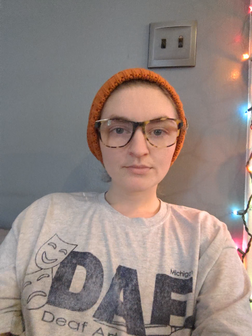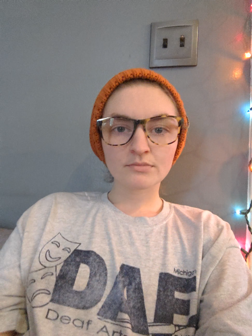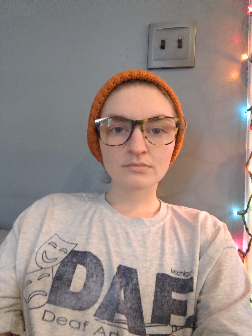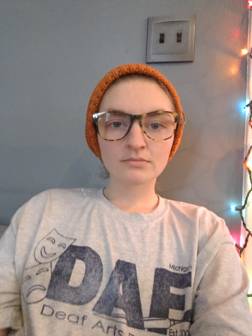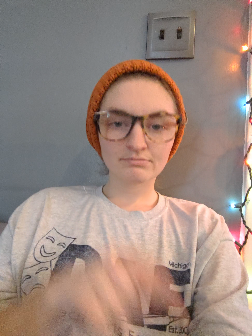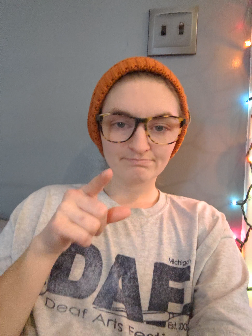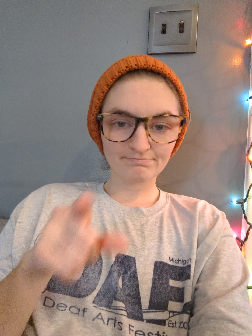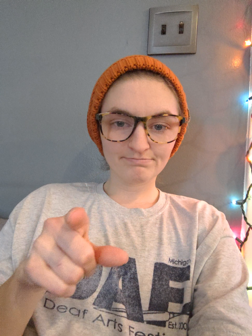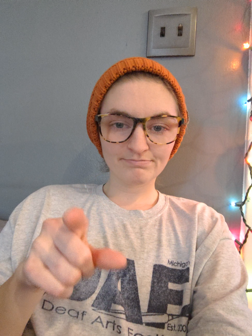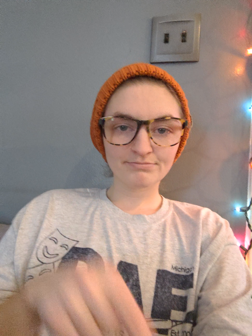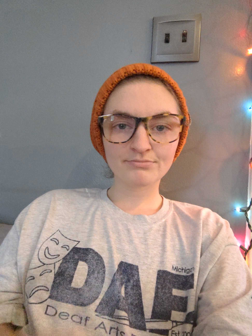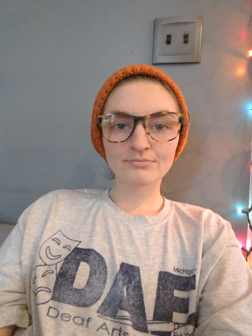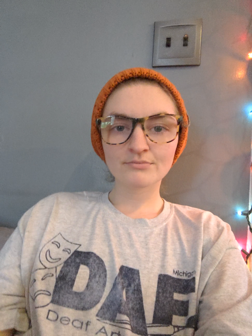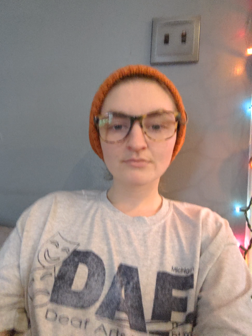he/she/it